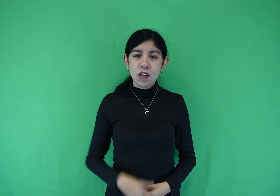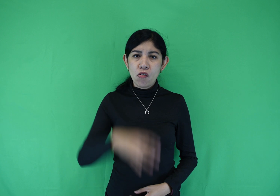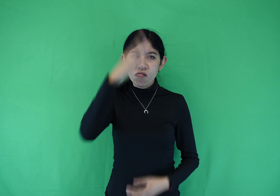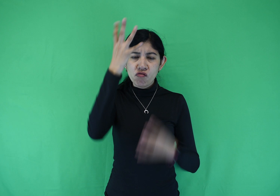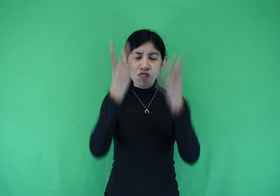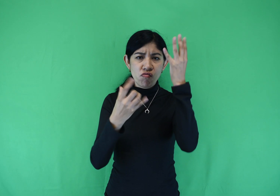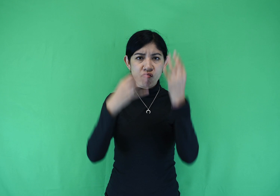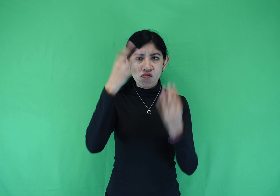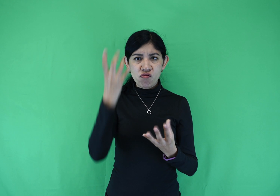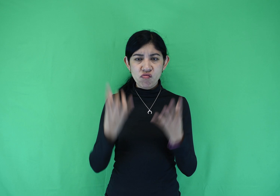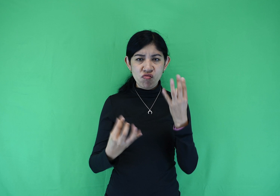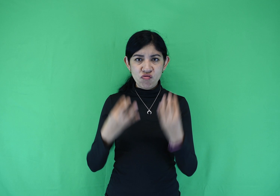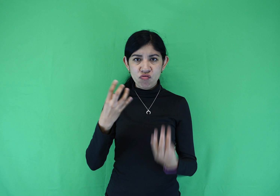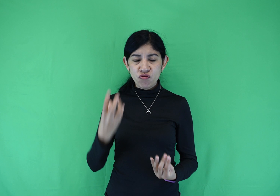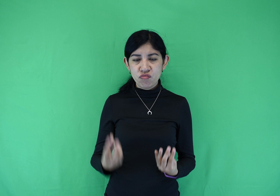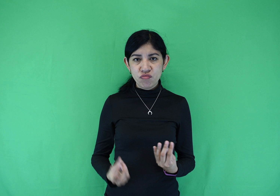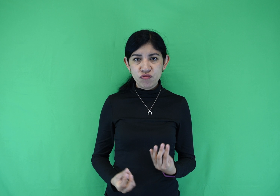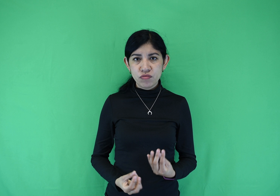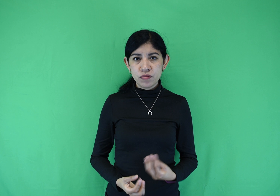fuego